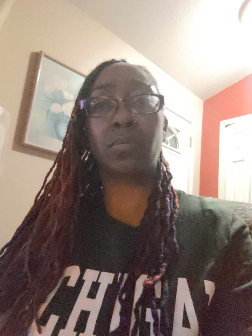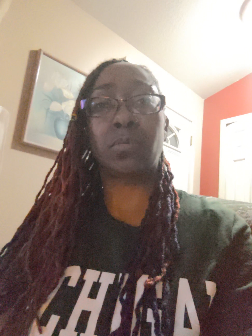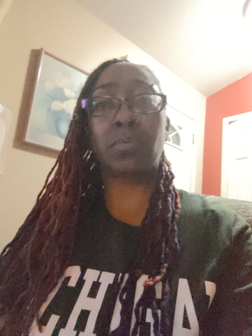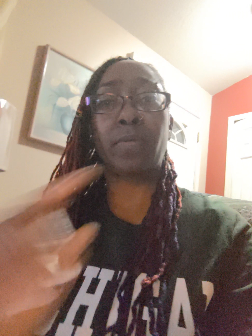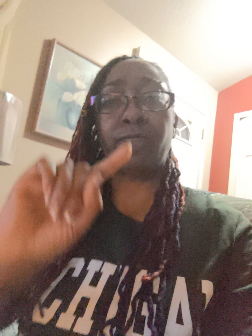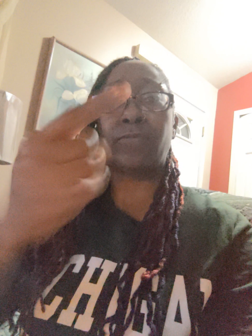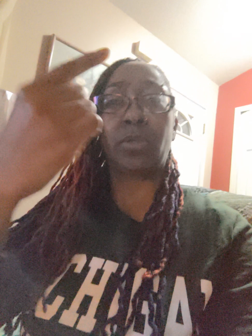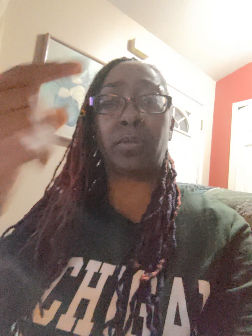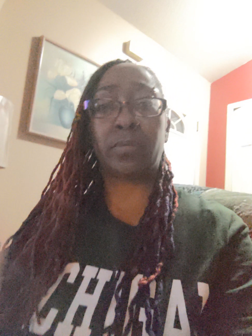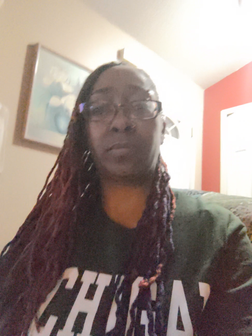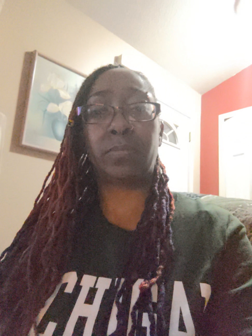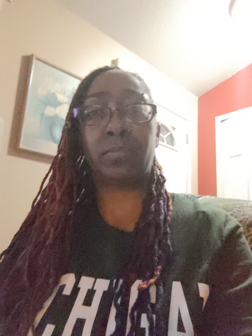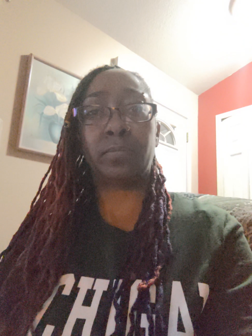first